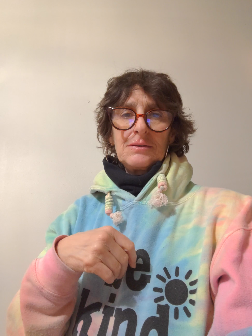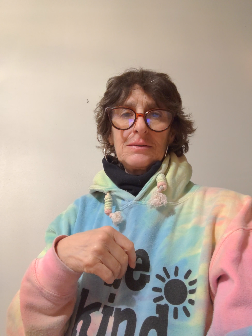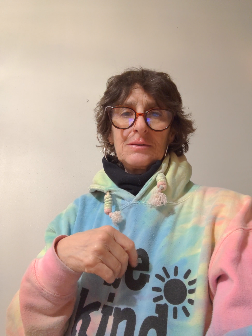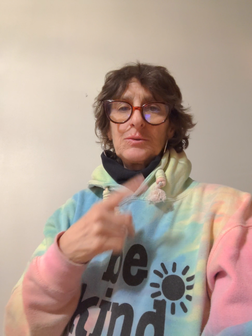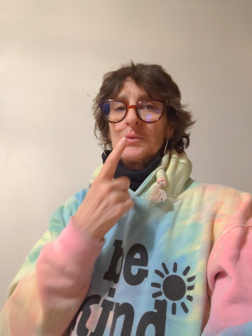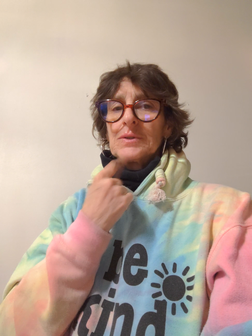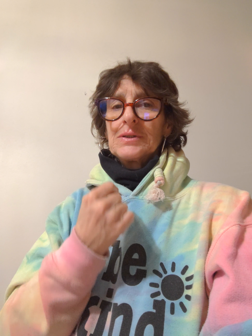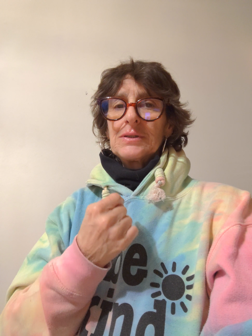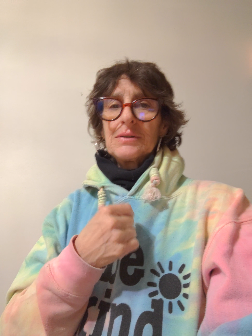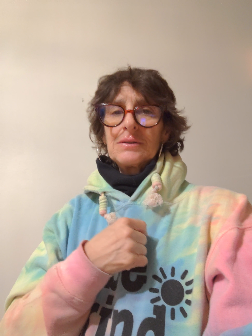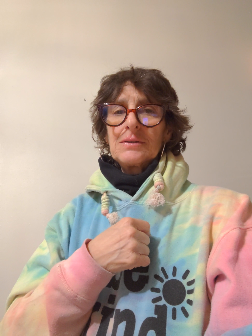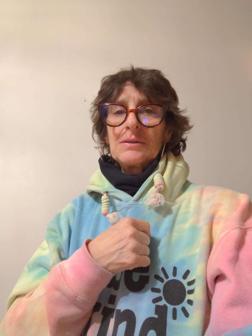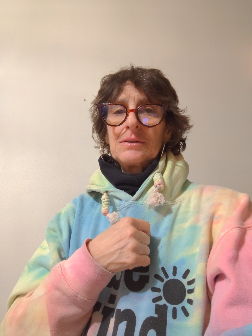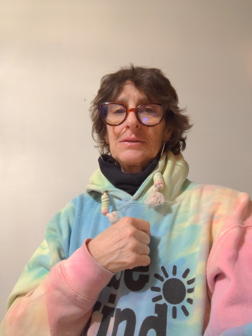red